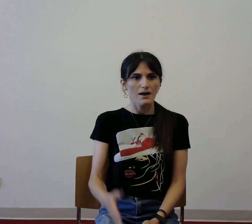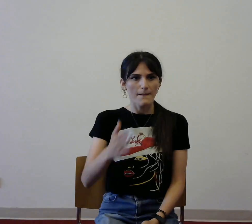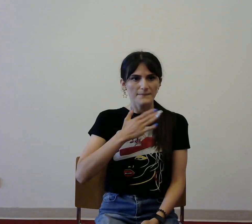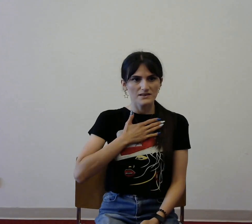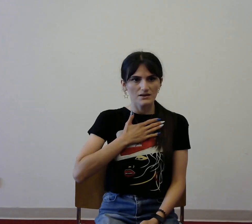mən